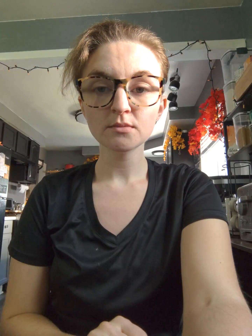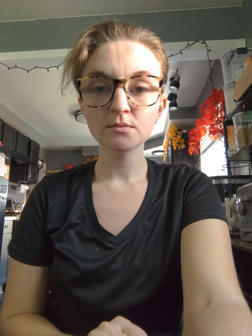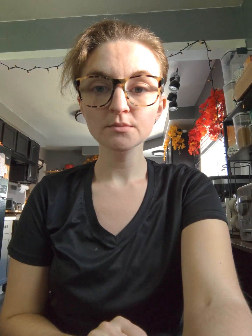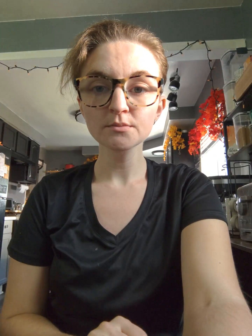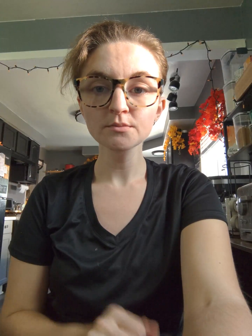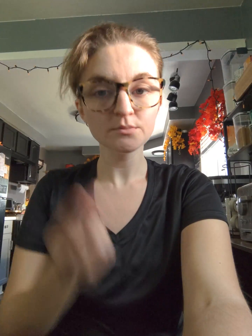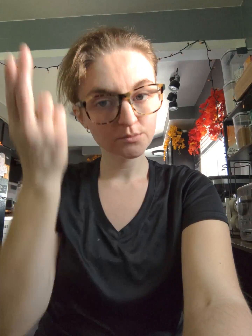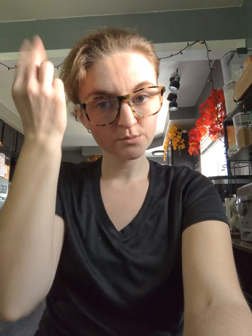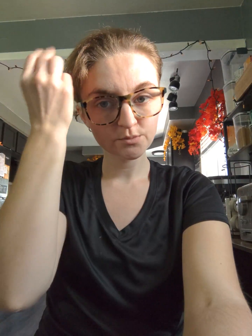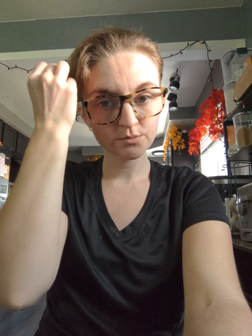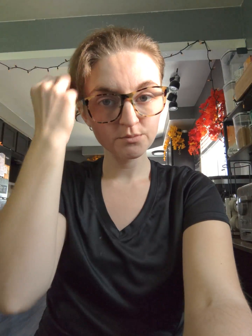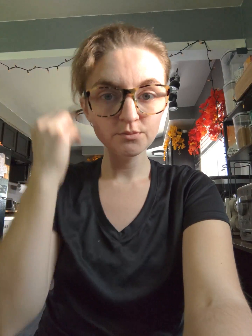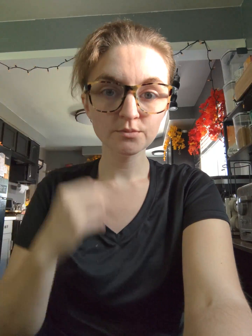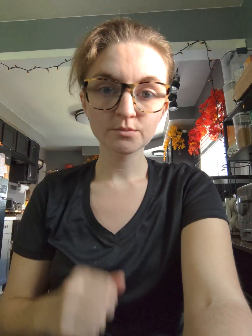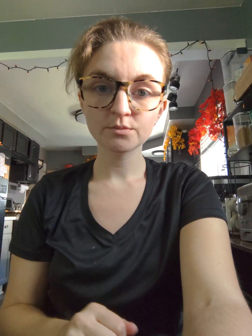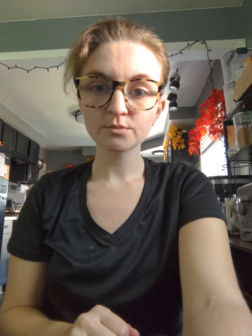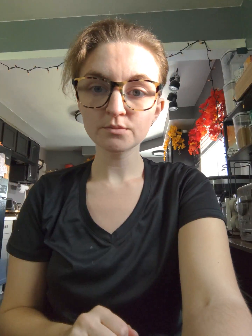rabbit